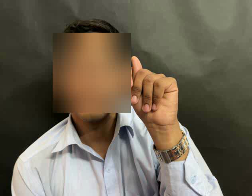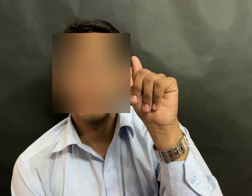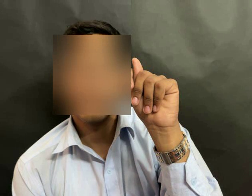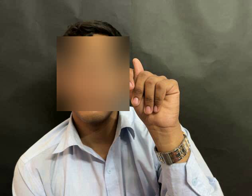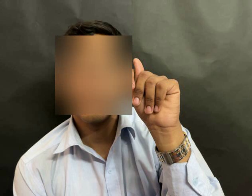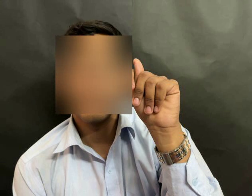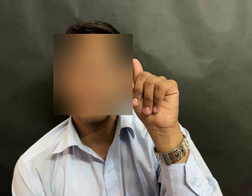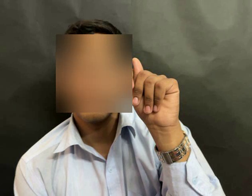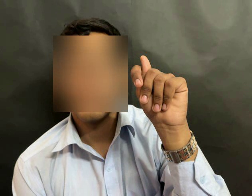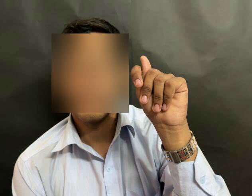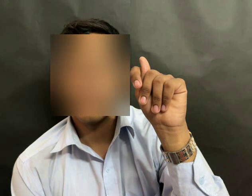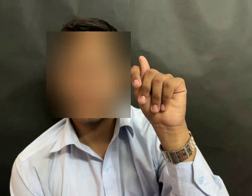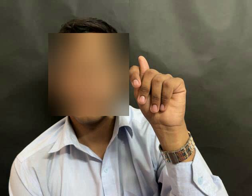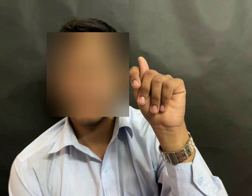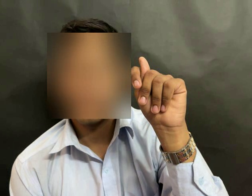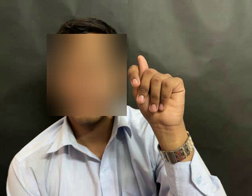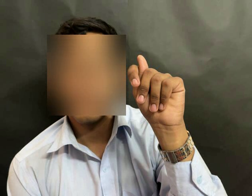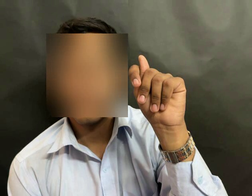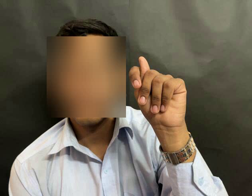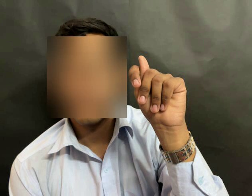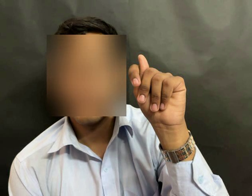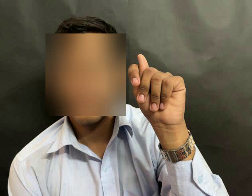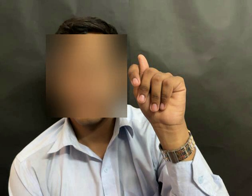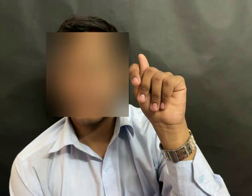T